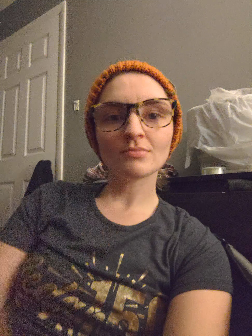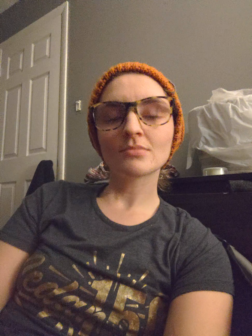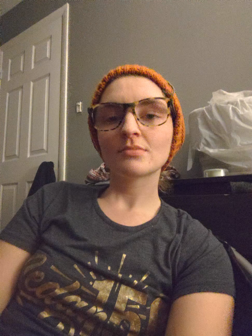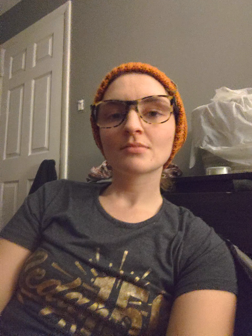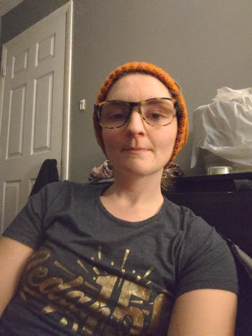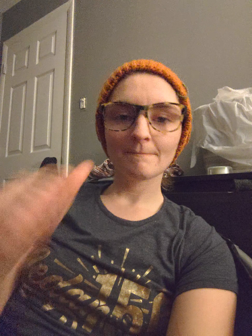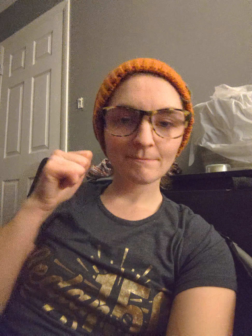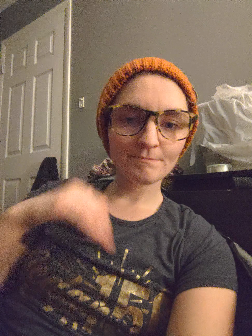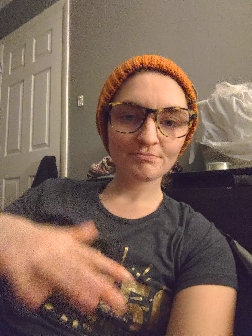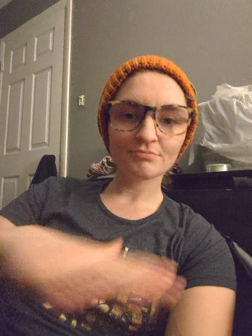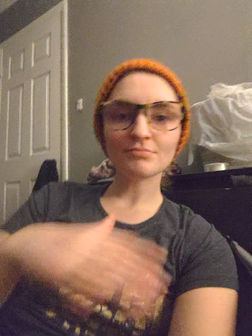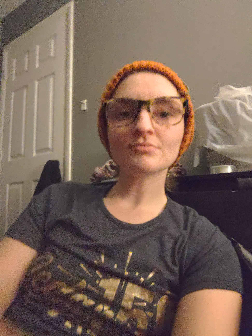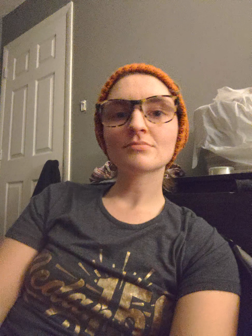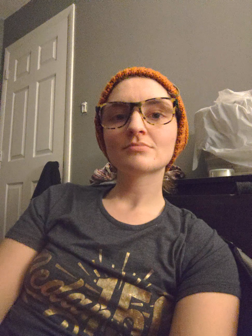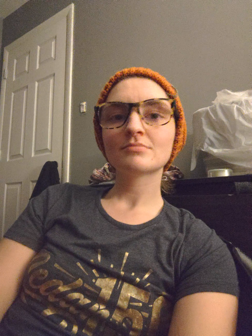backyard